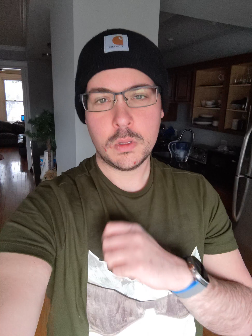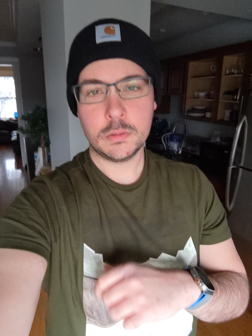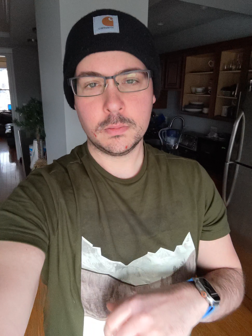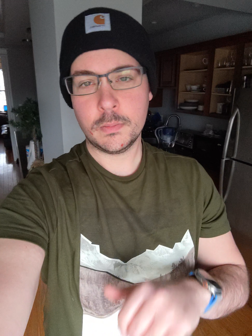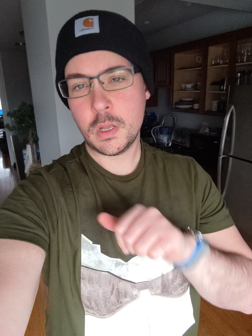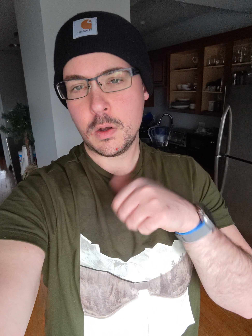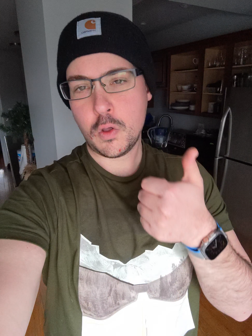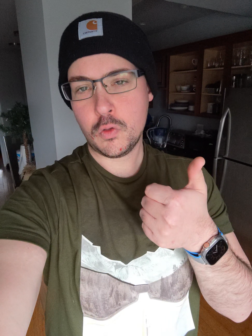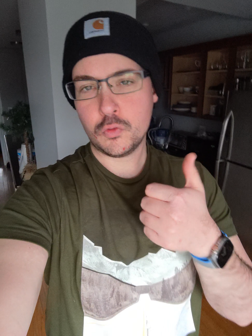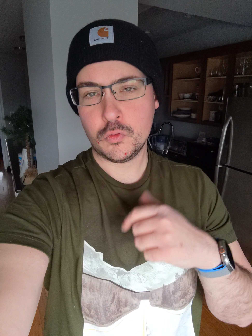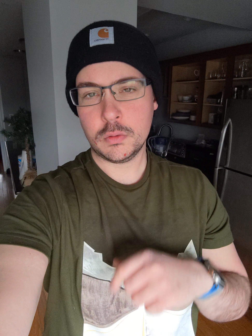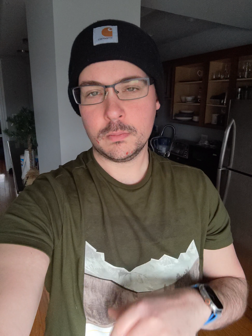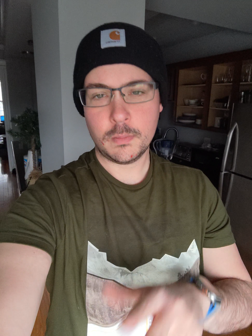another